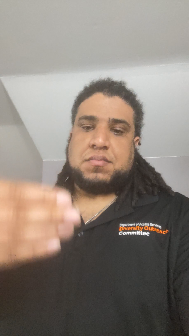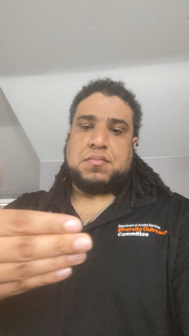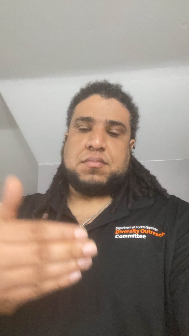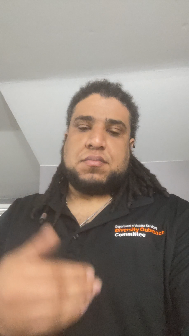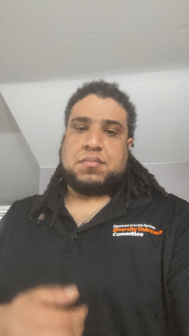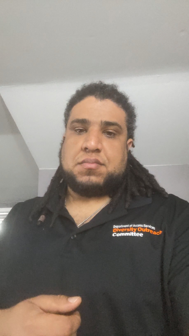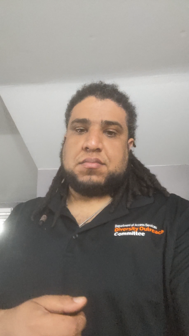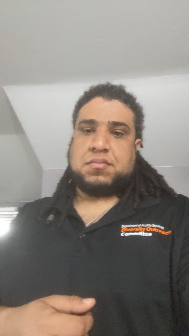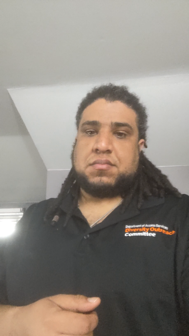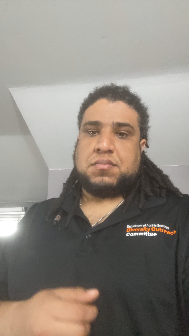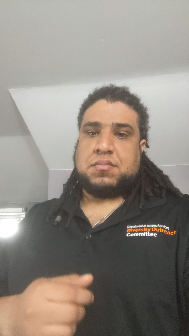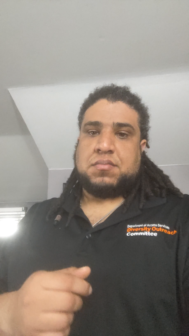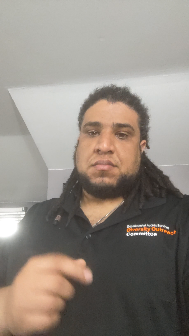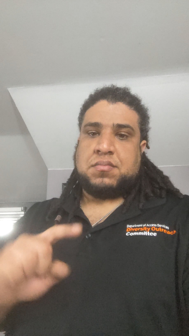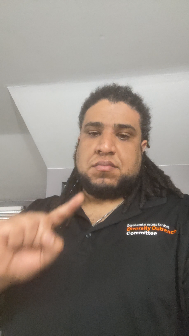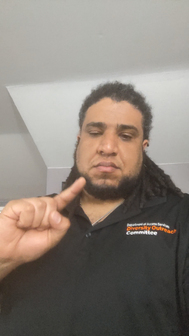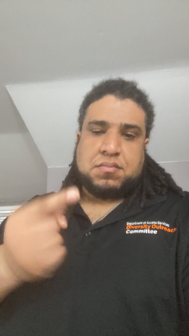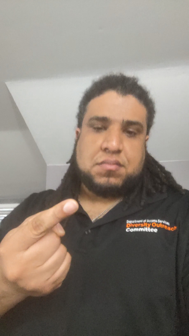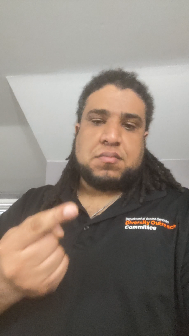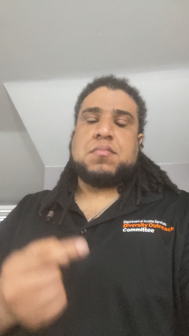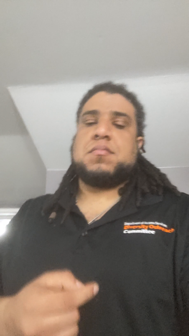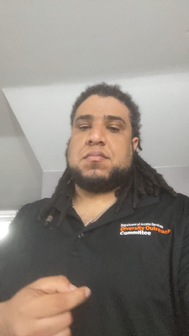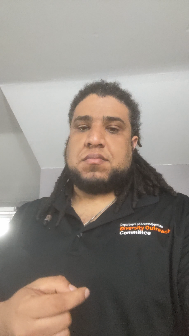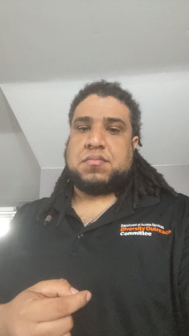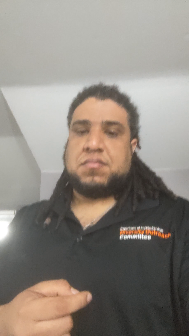hurt